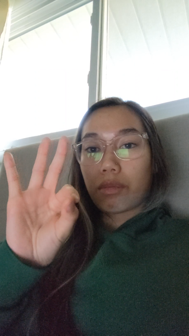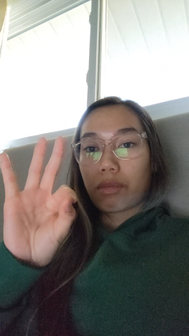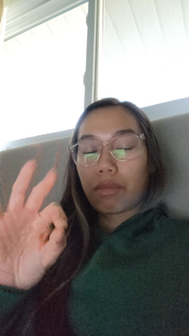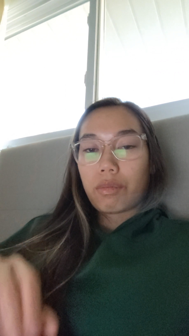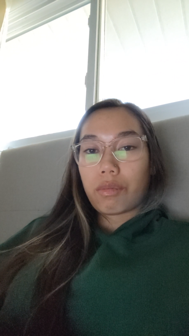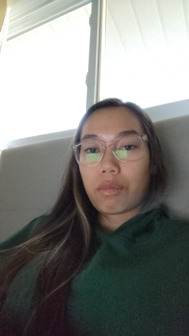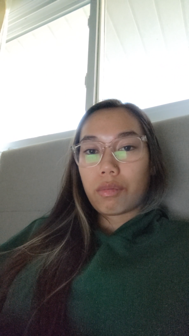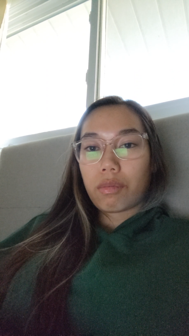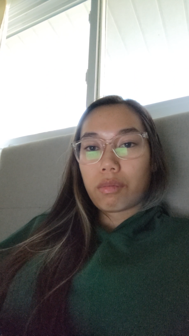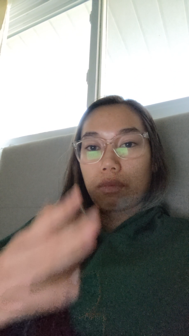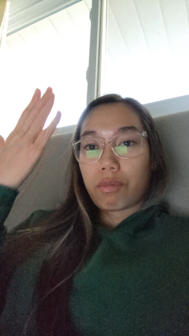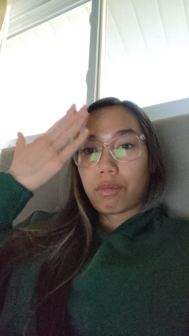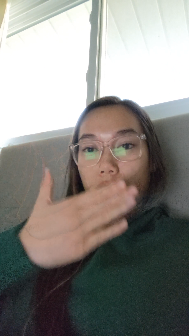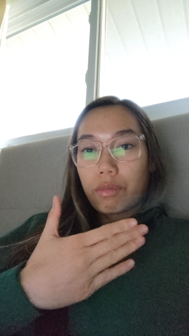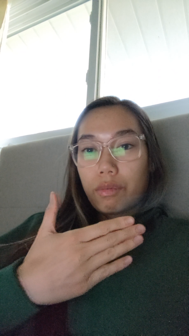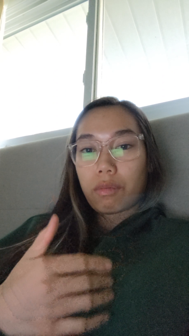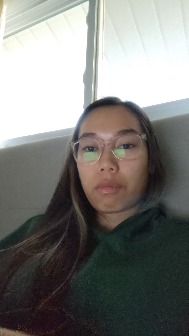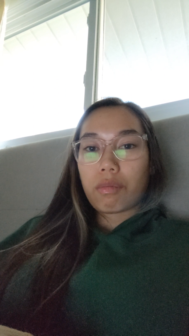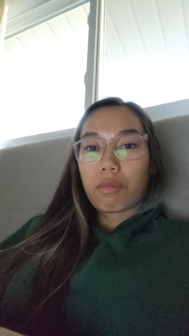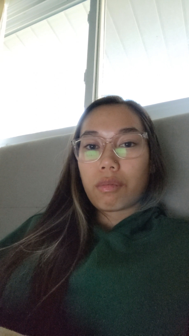dark